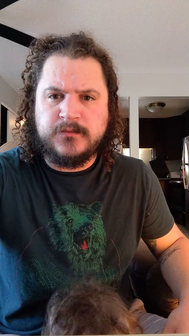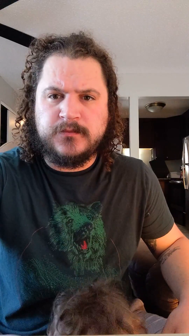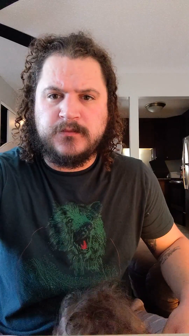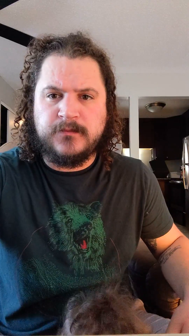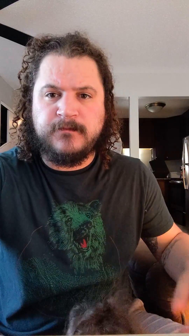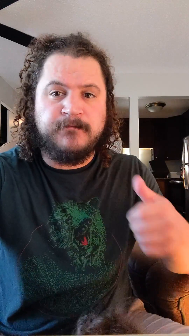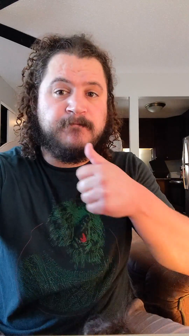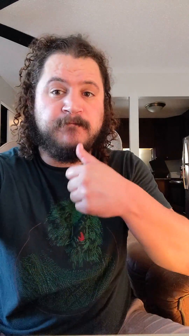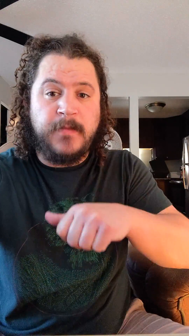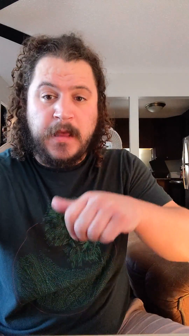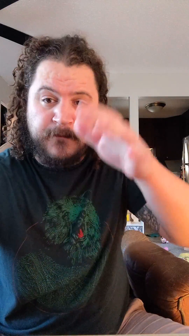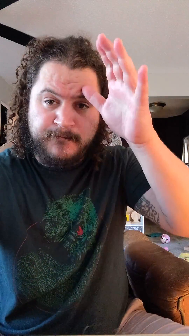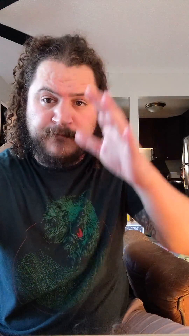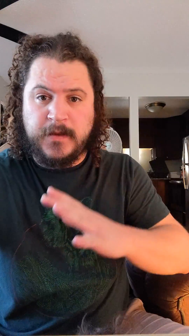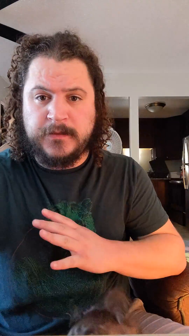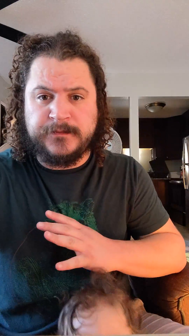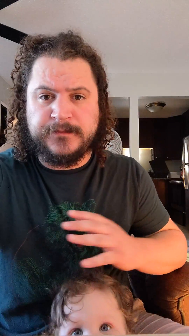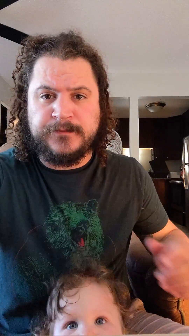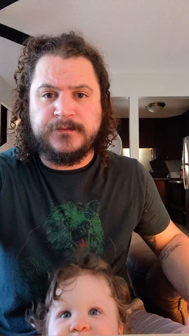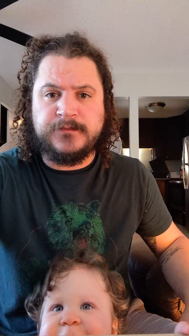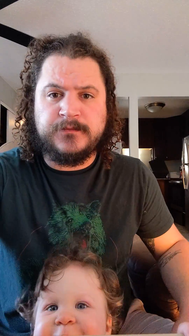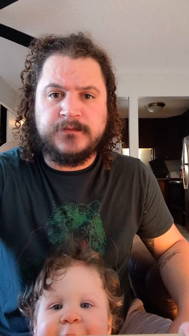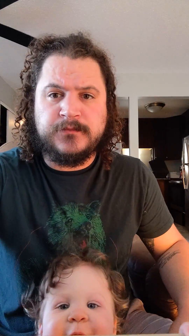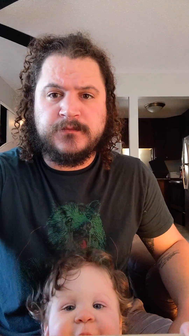mailman